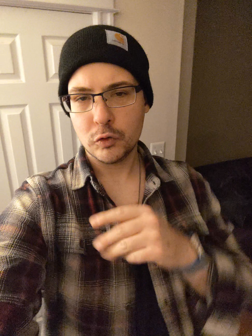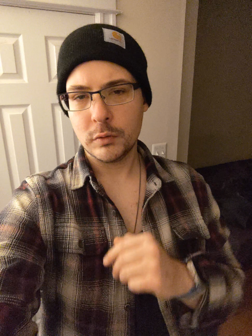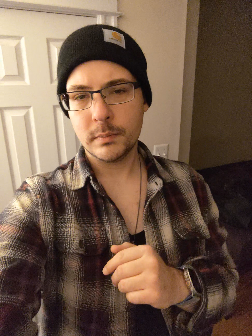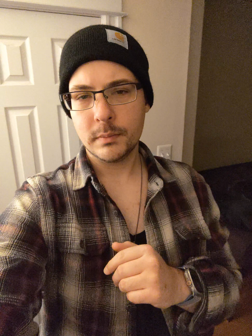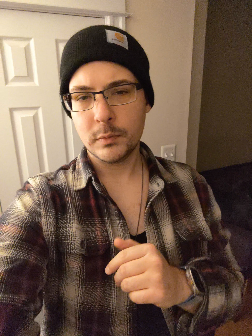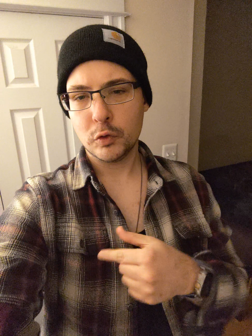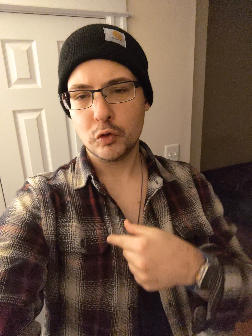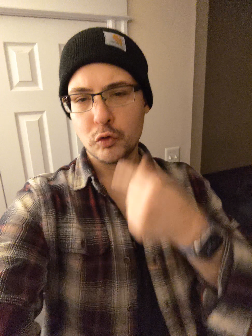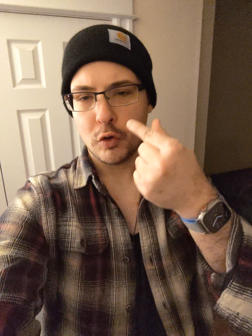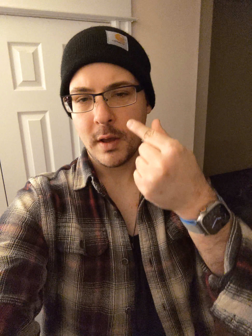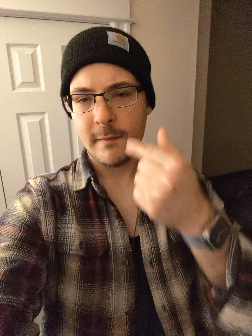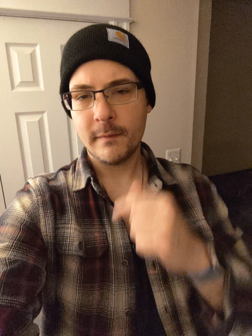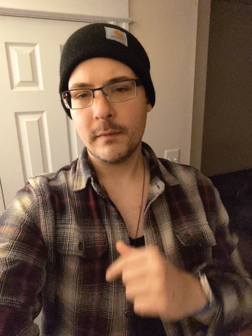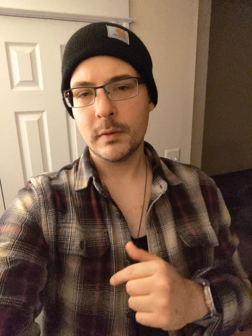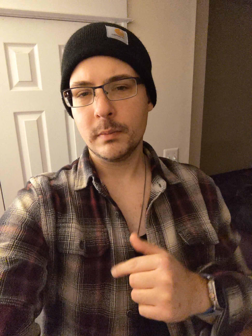giraffe